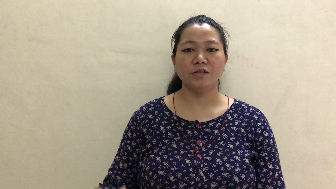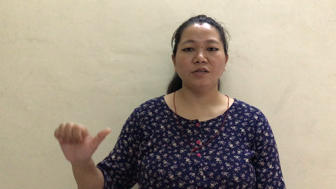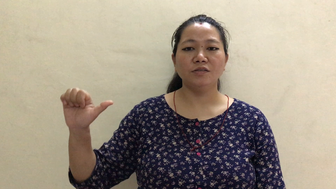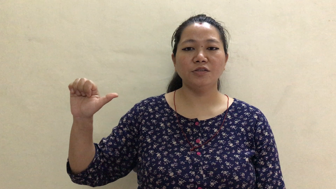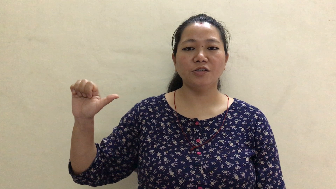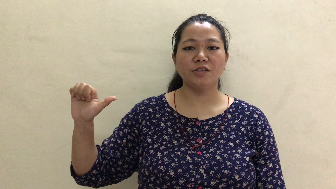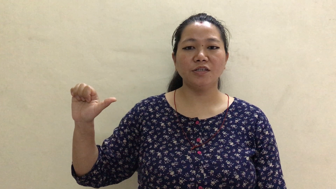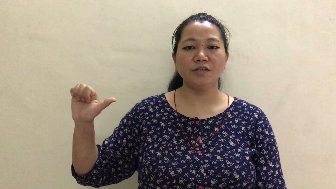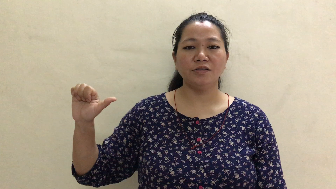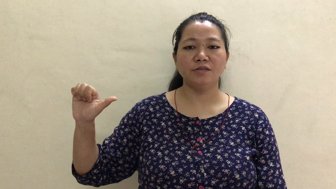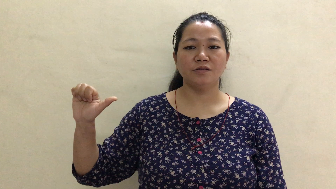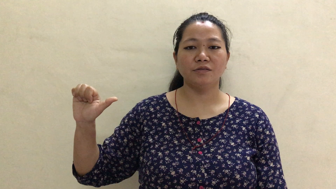ज